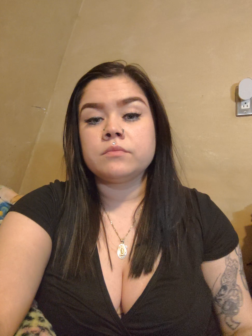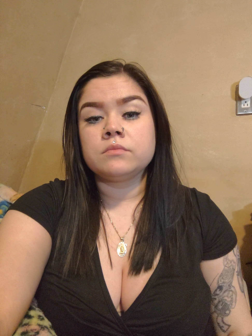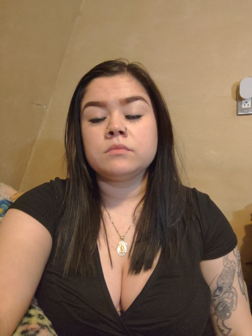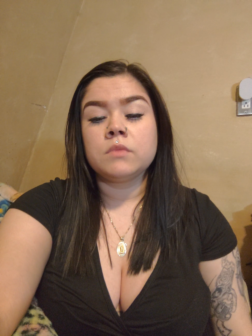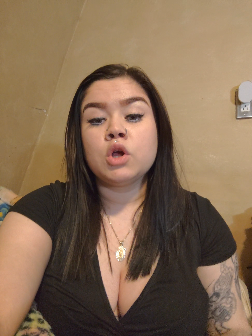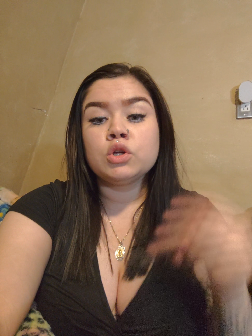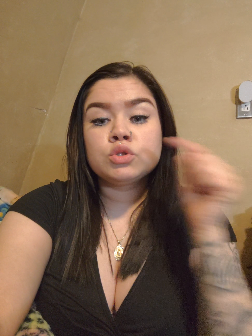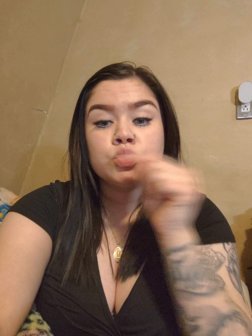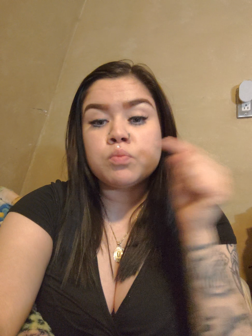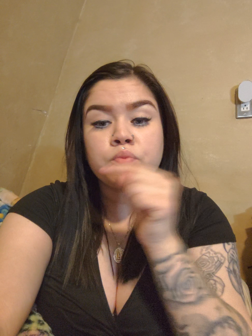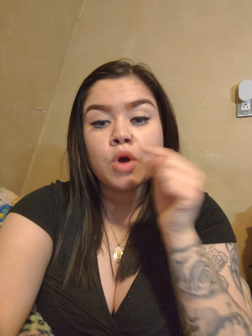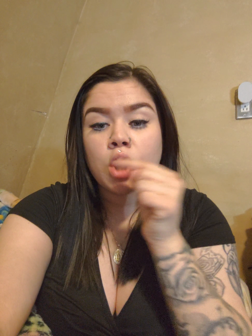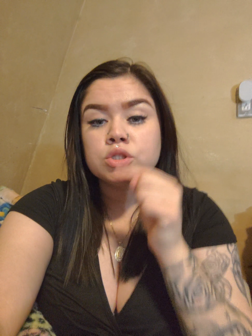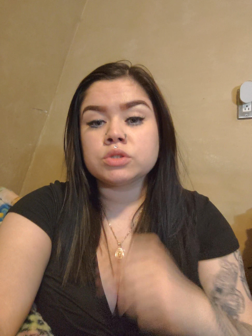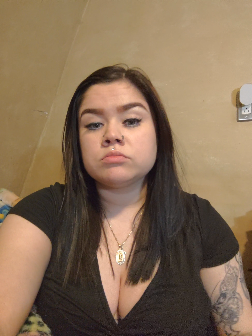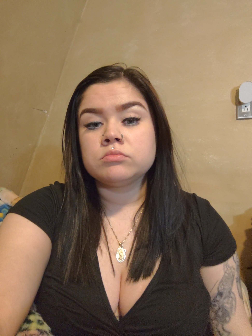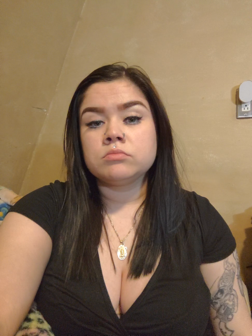toothbrush